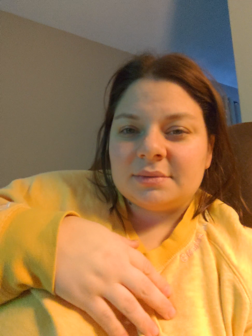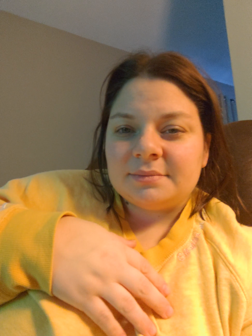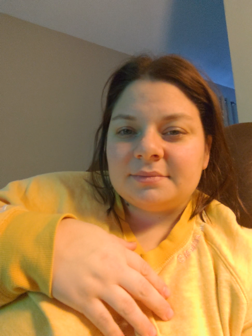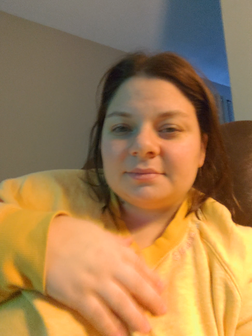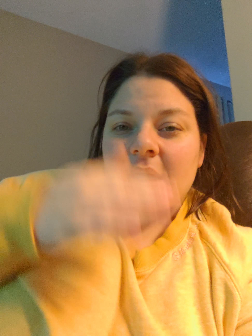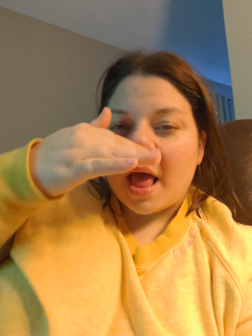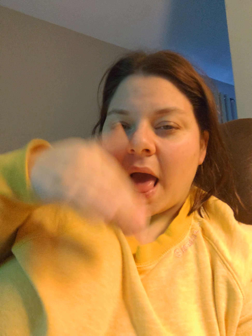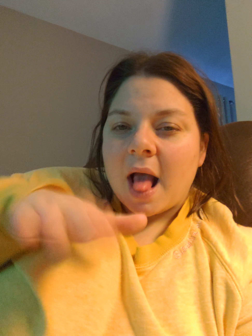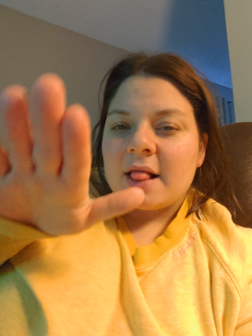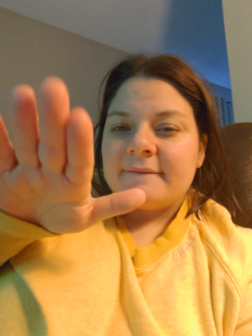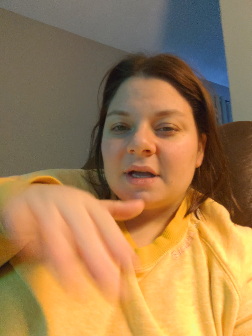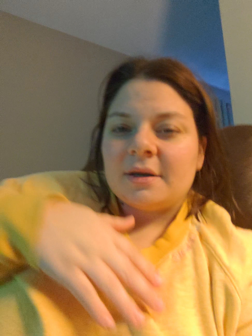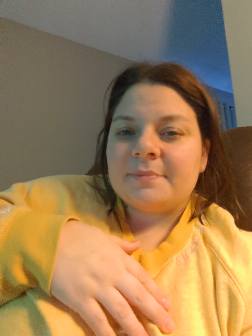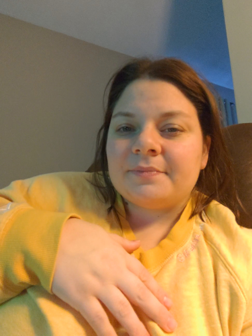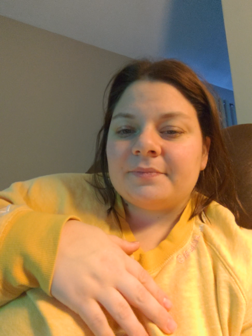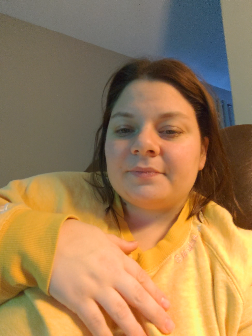elephant